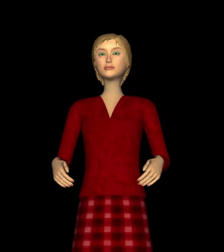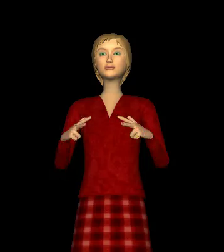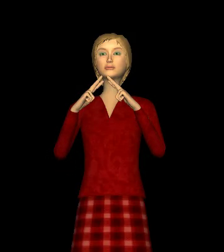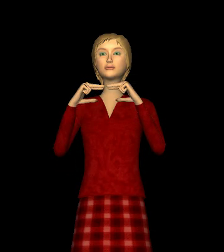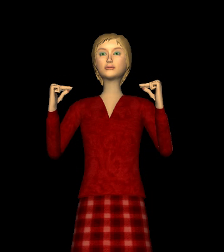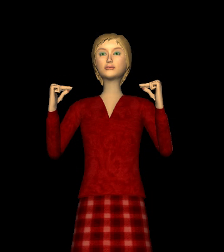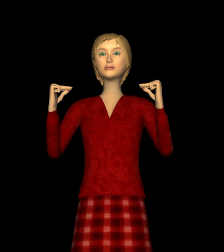نظيف